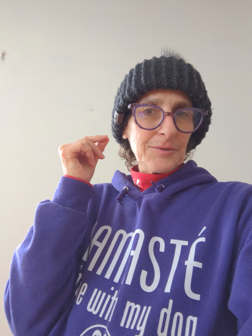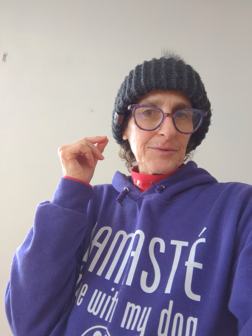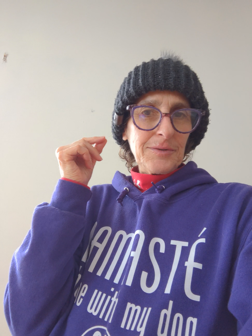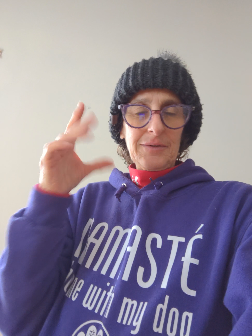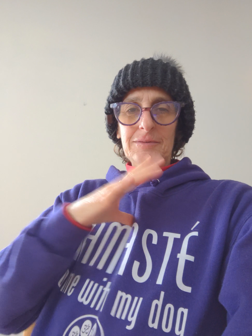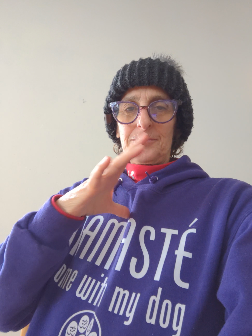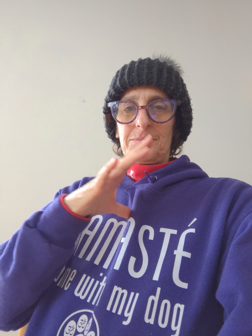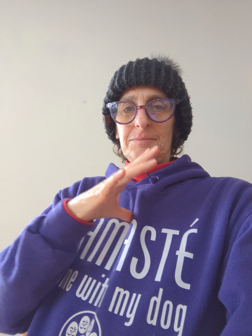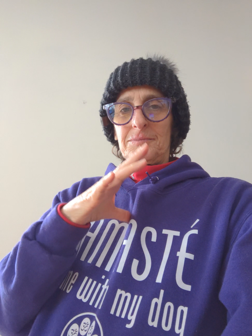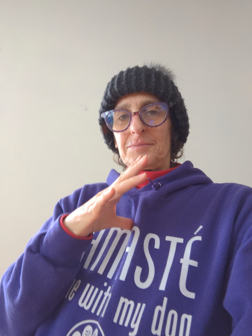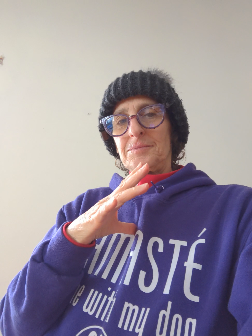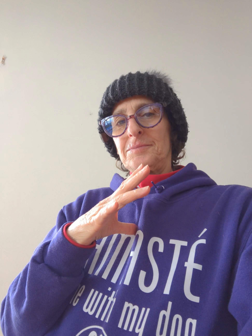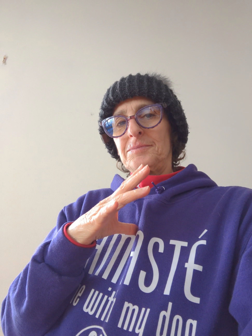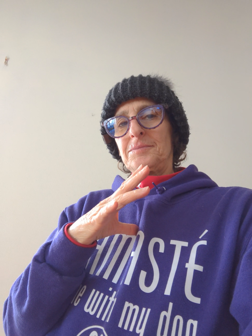fine